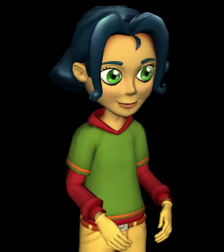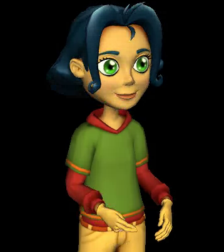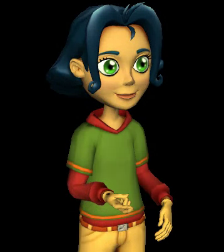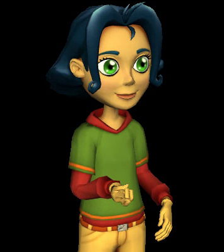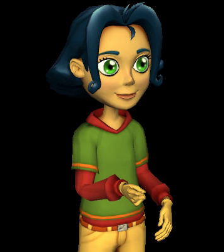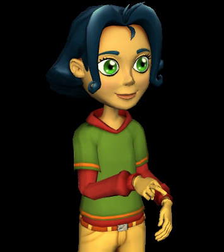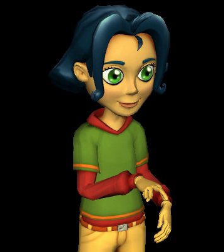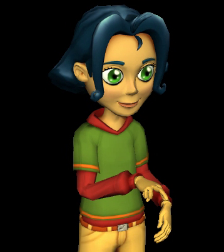يعود